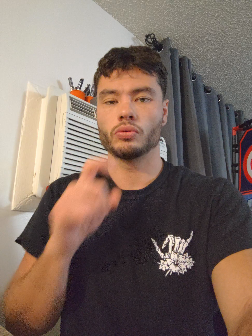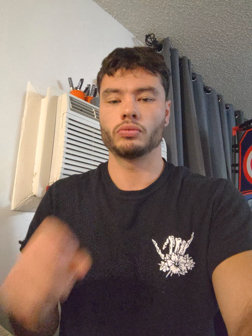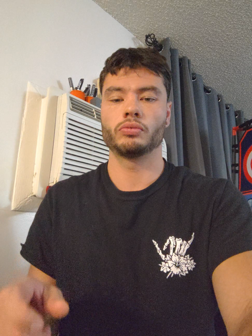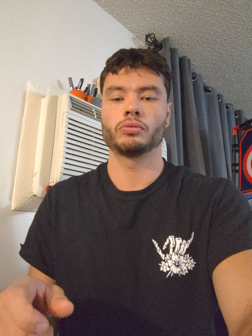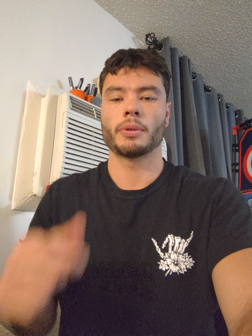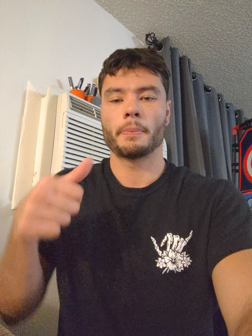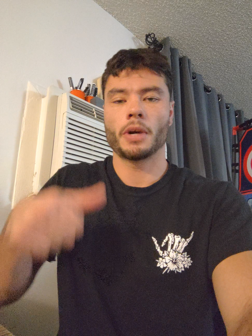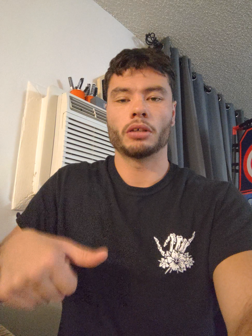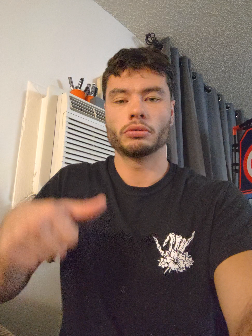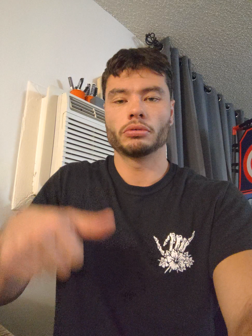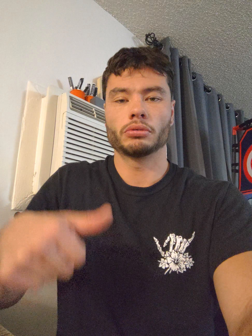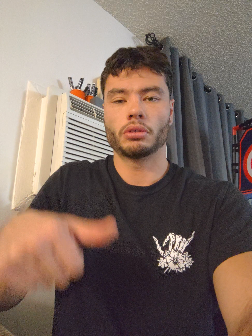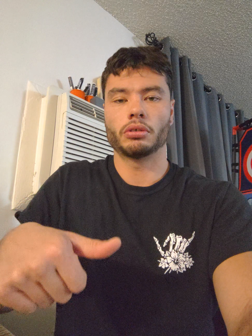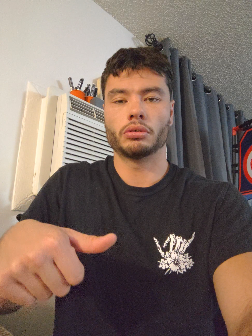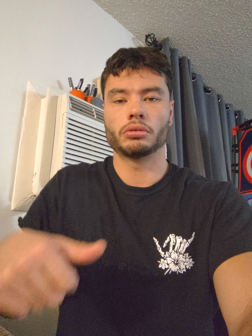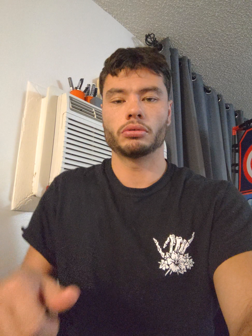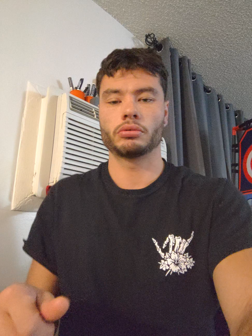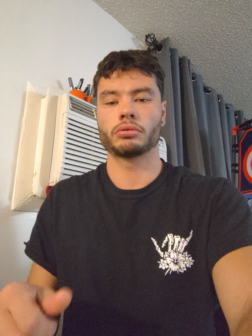puzzle